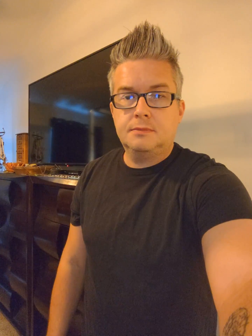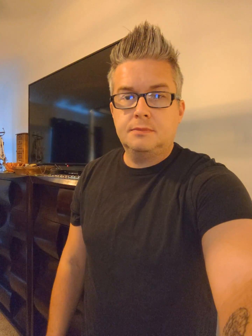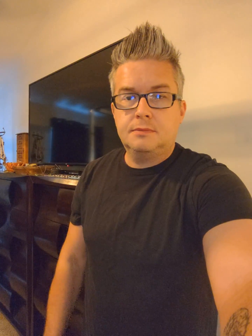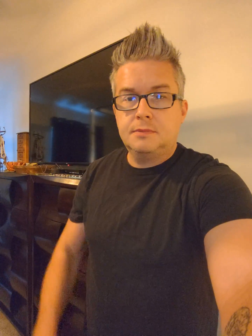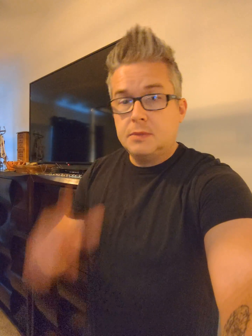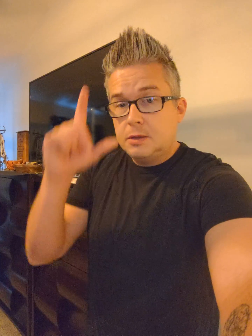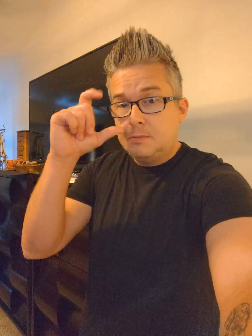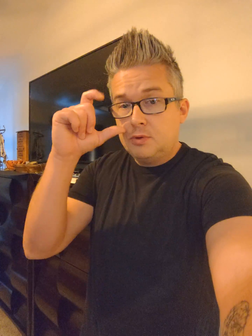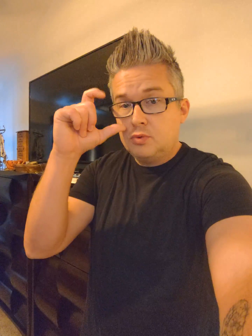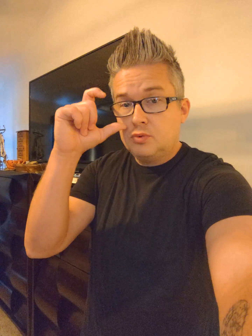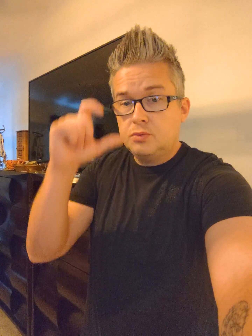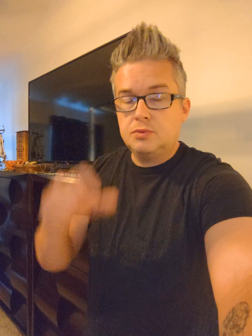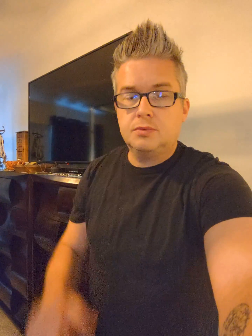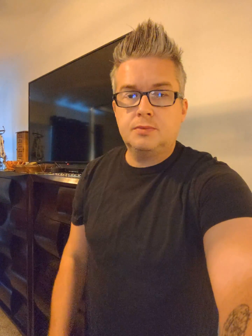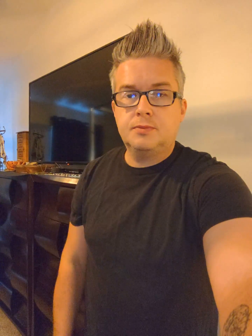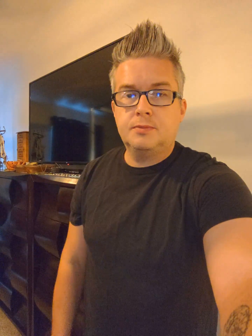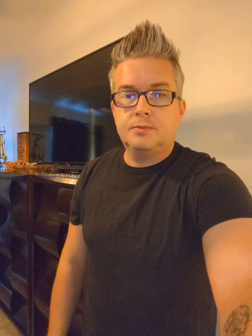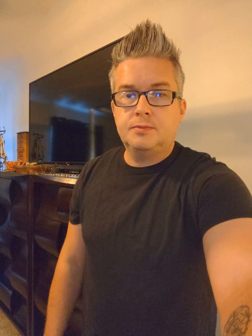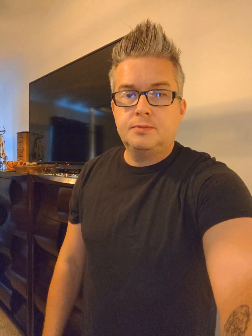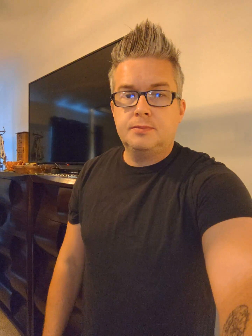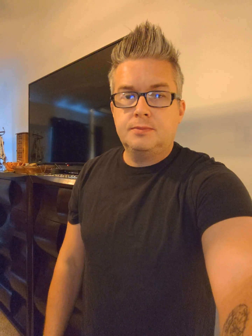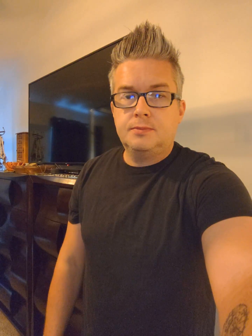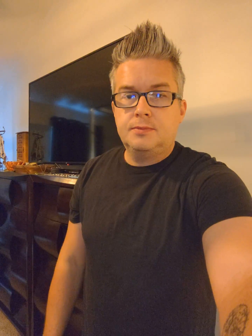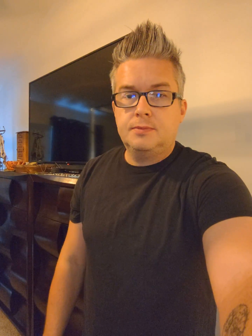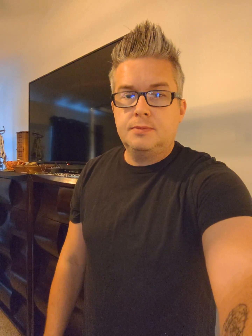camera